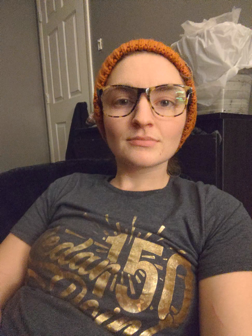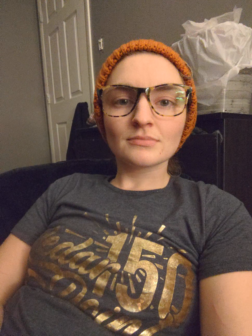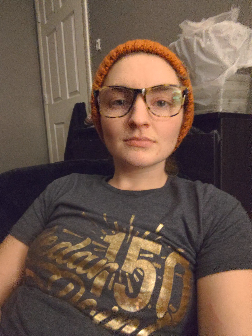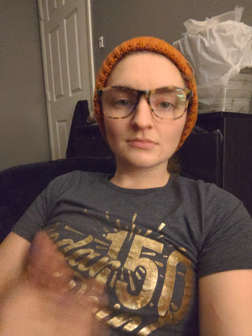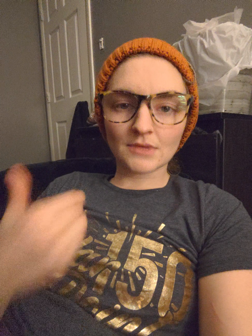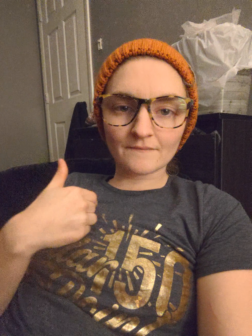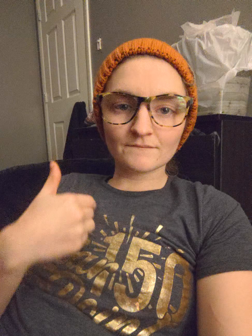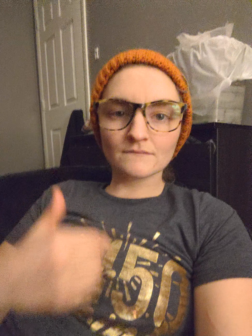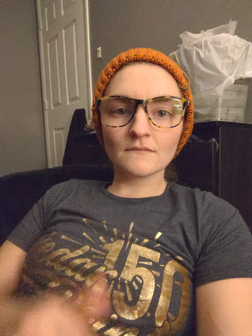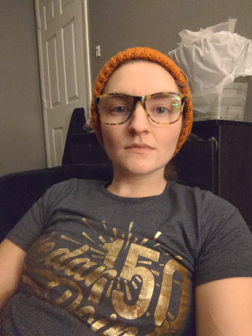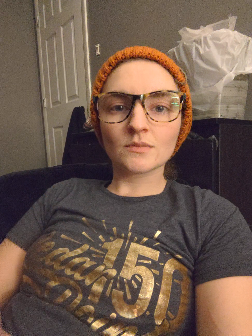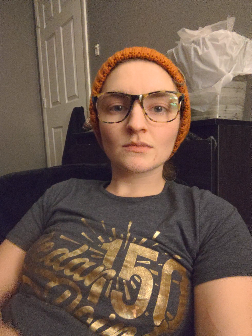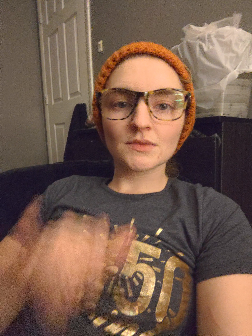have